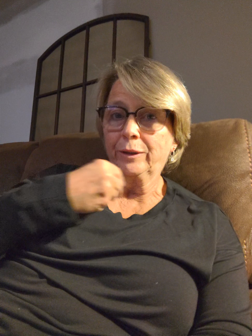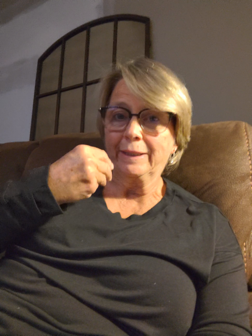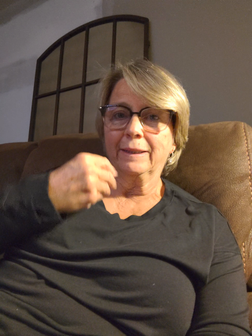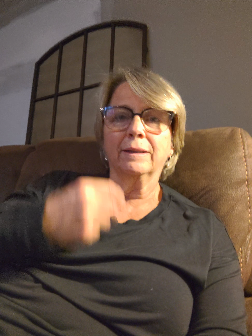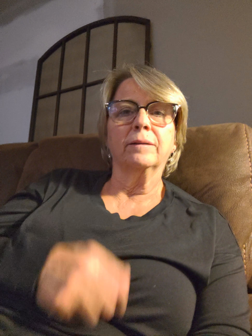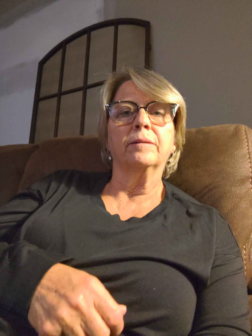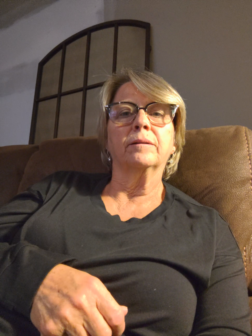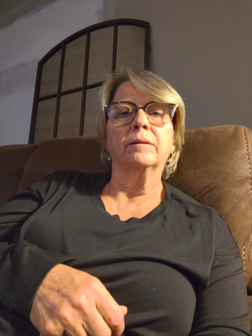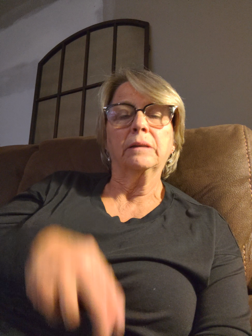pretty